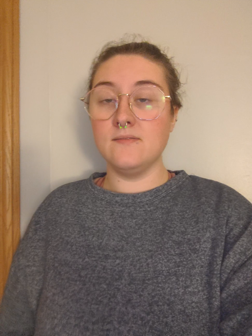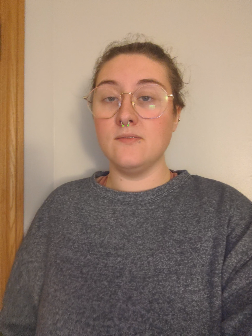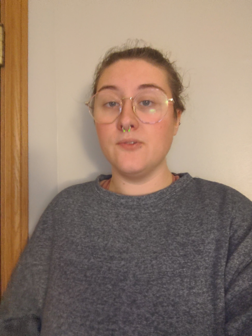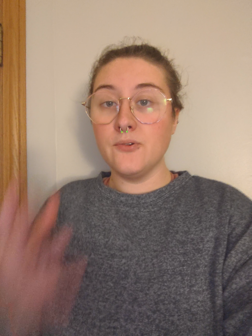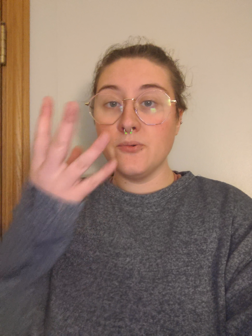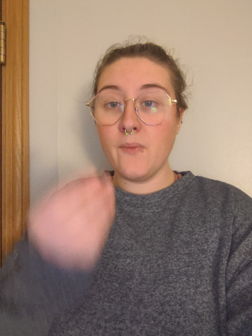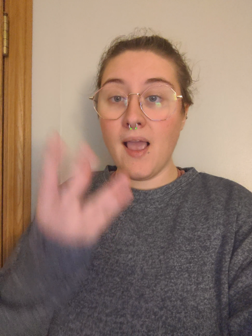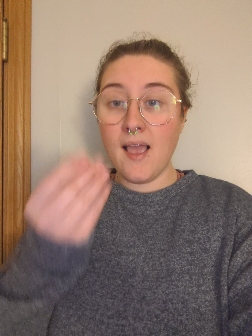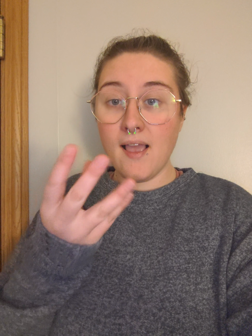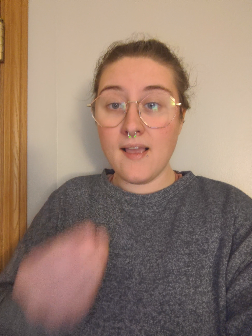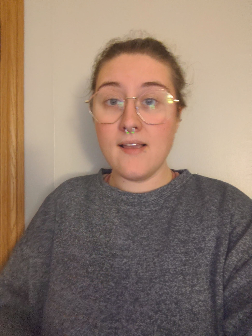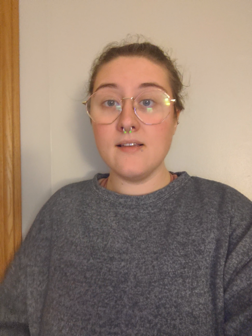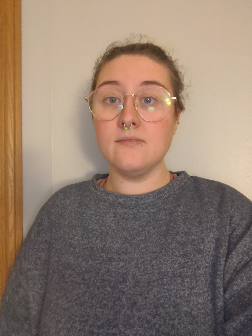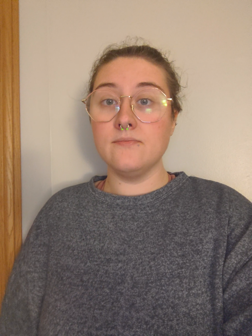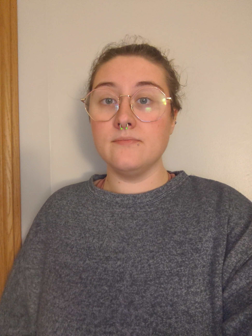wet